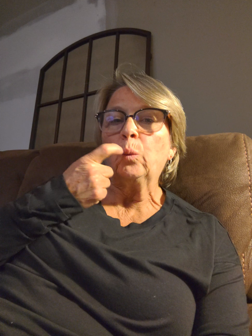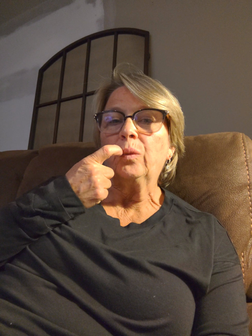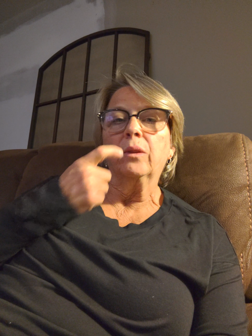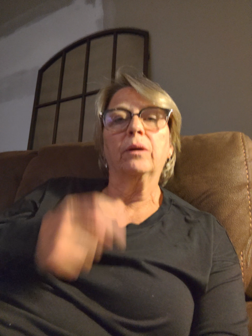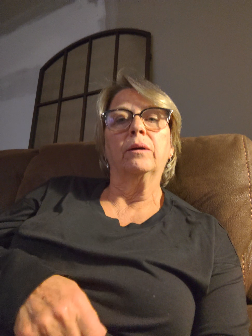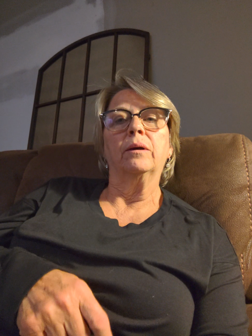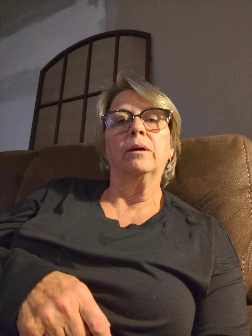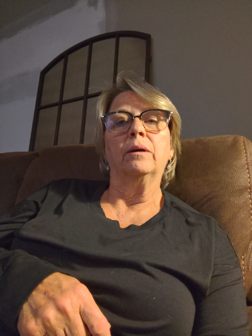tooth